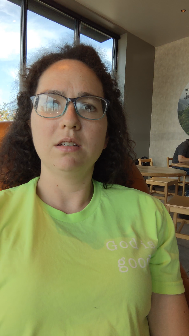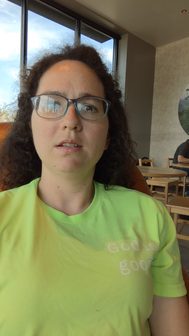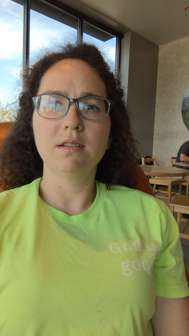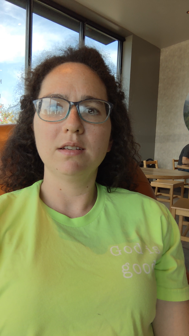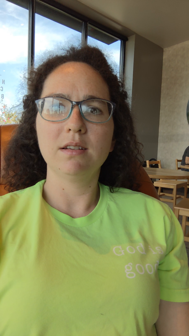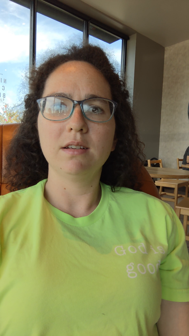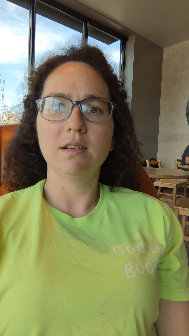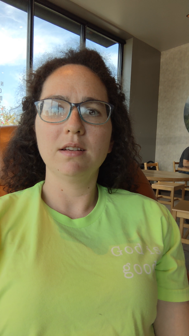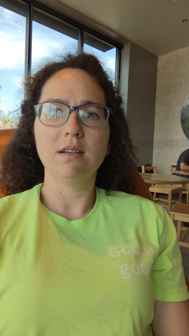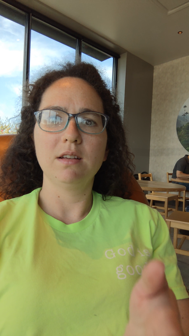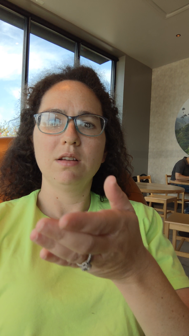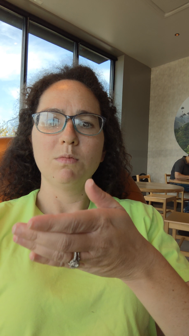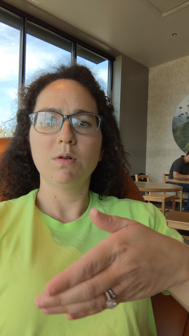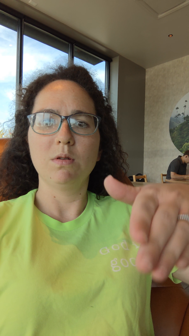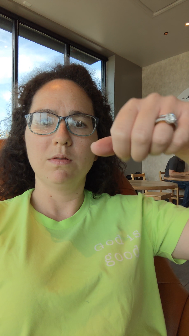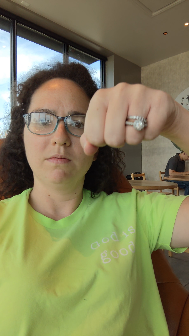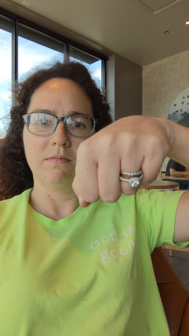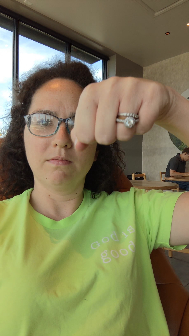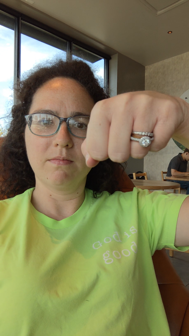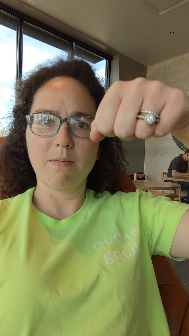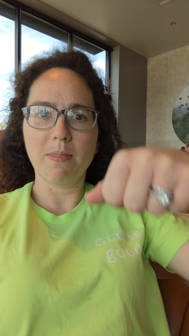basket